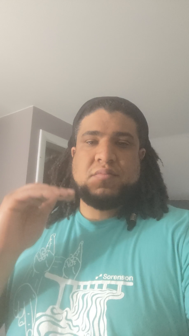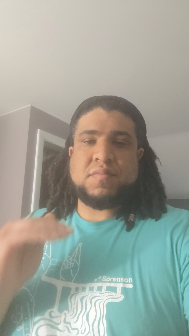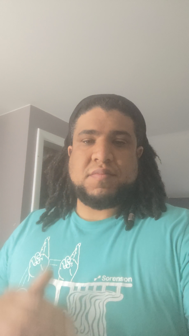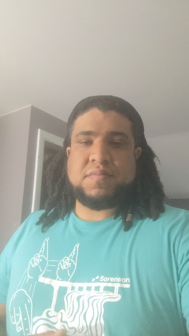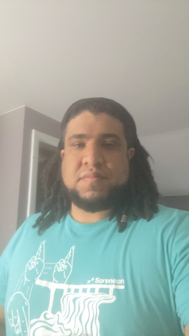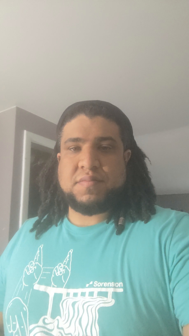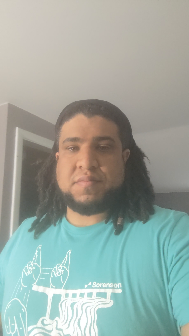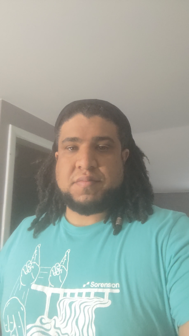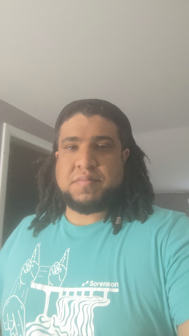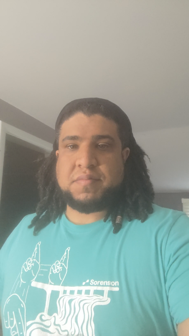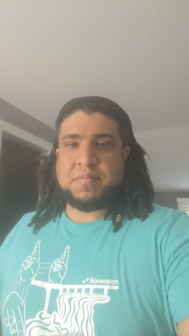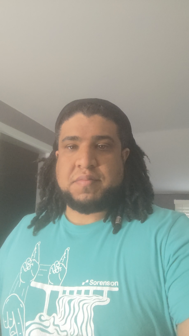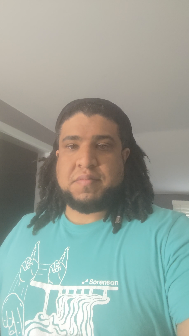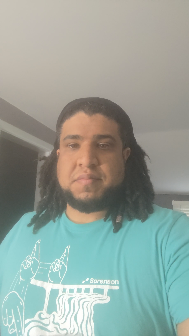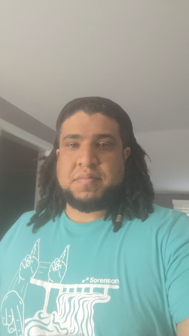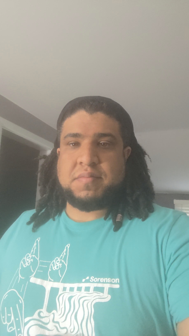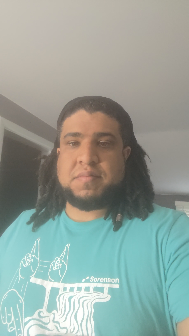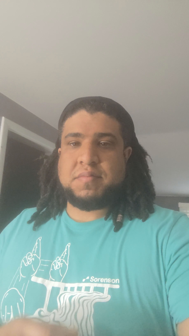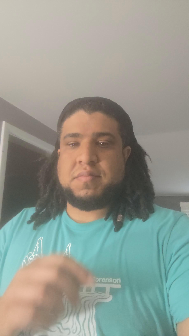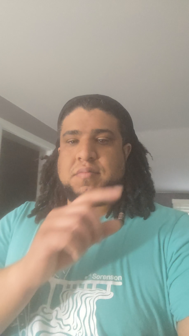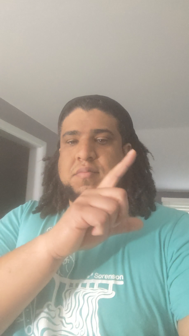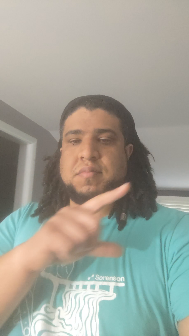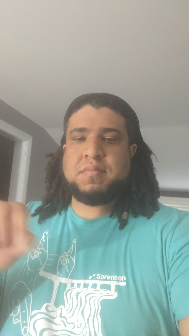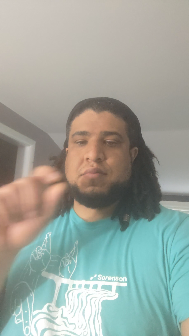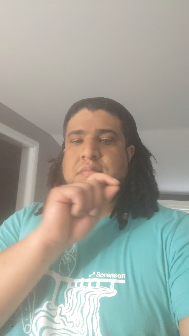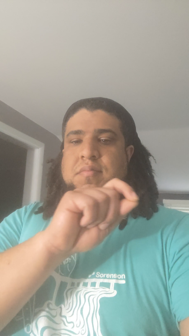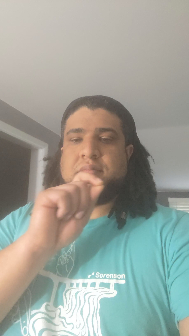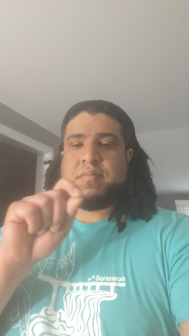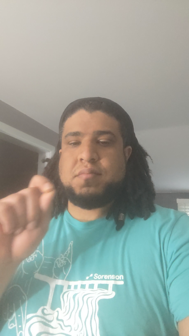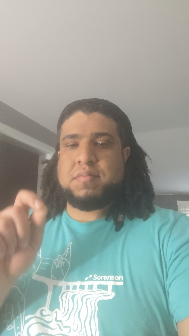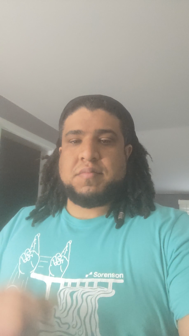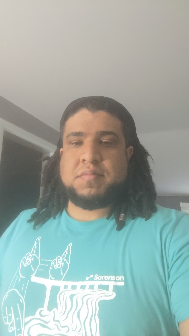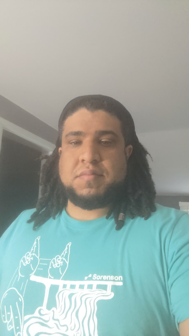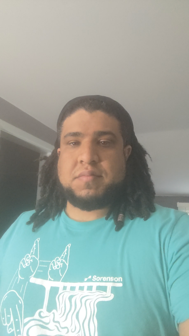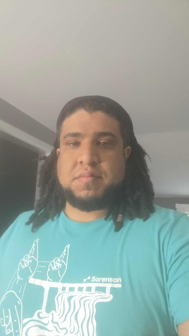peas